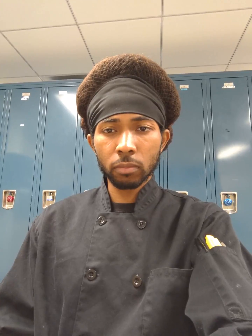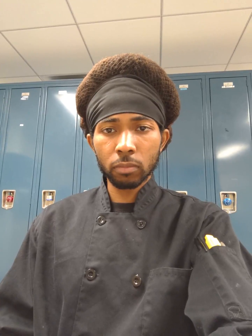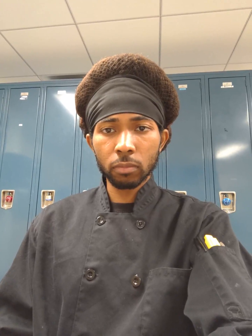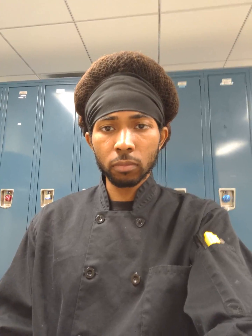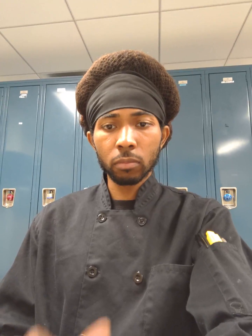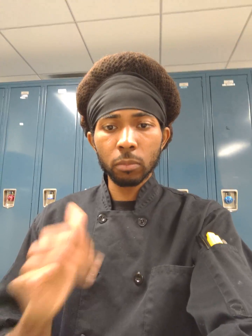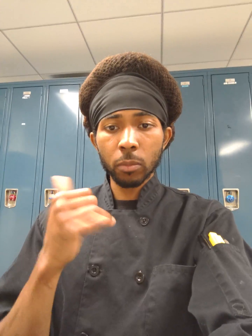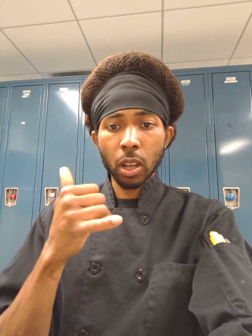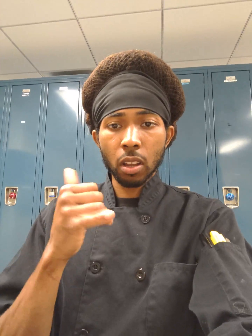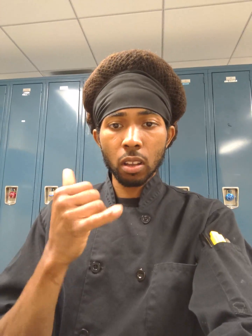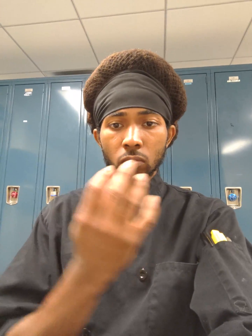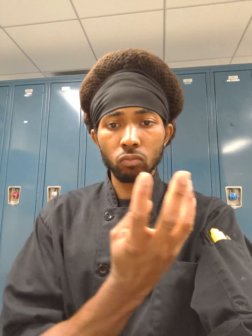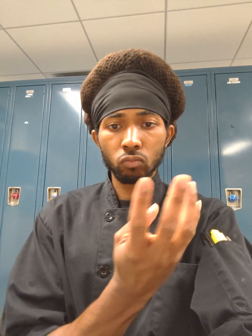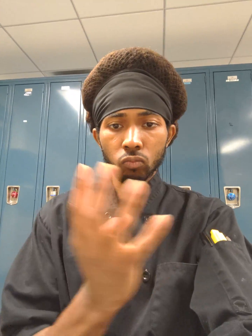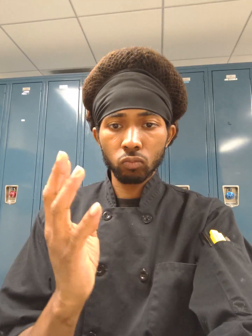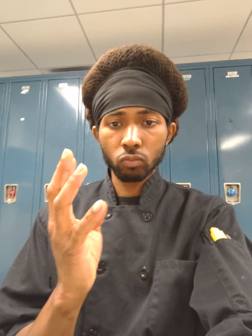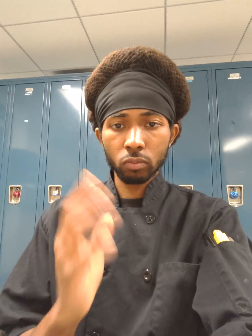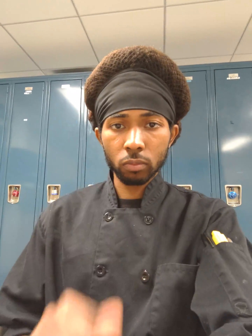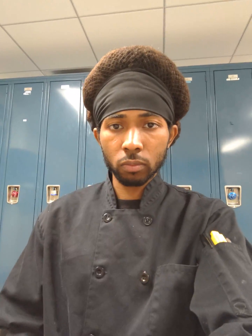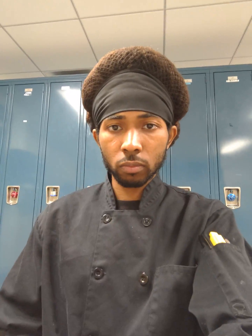playpen